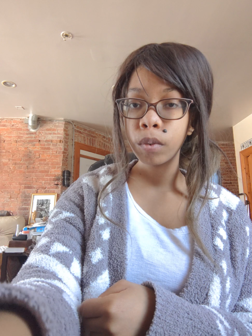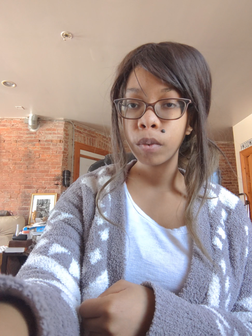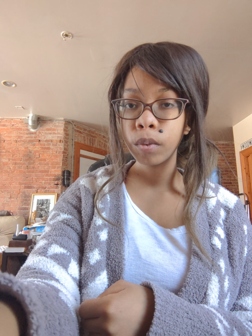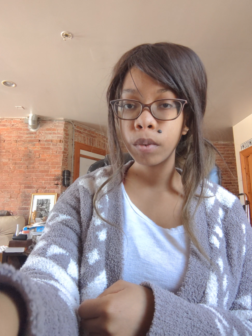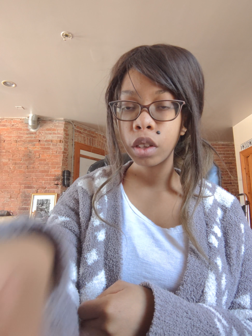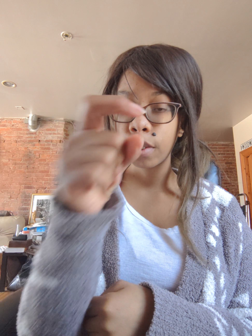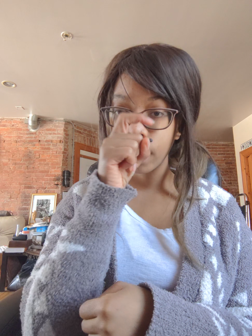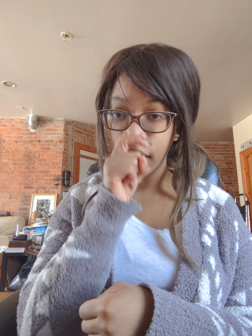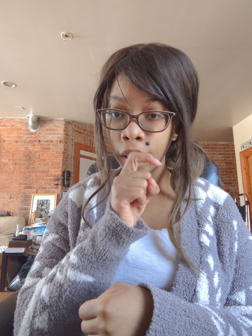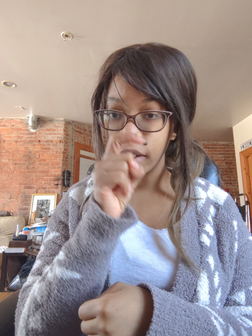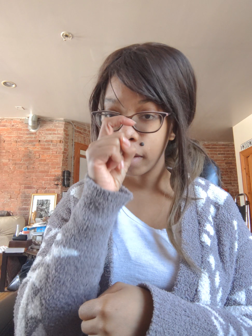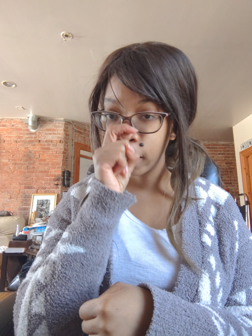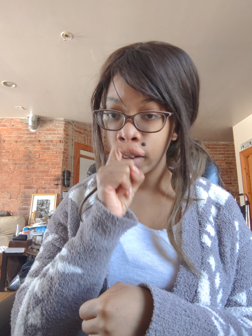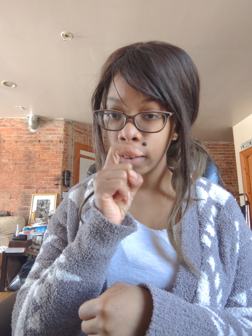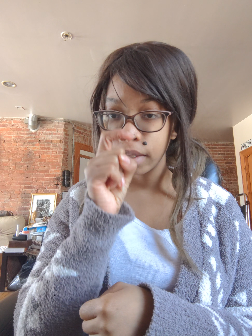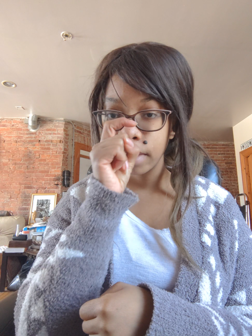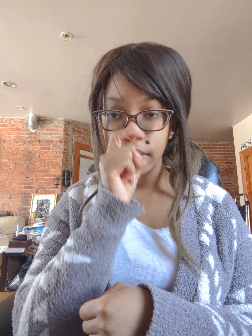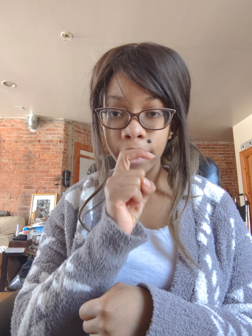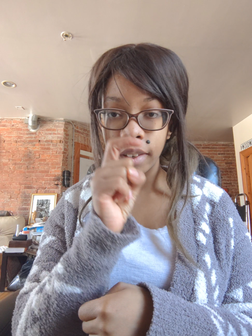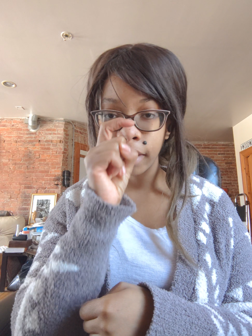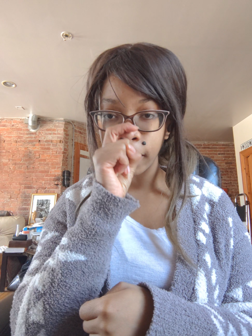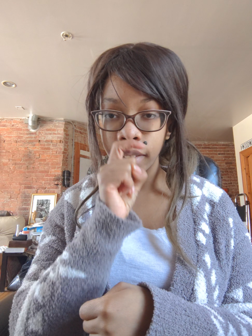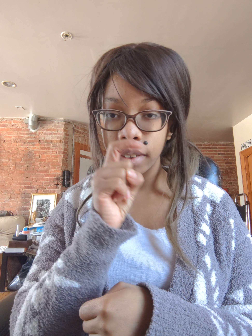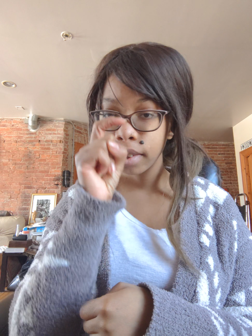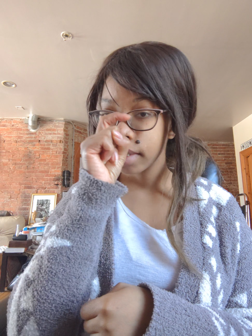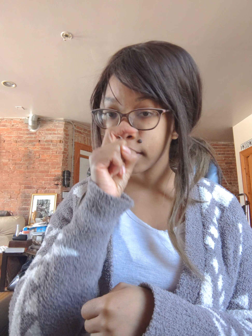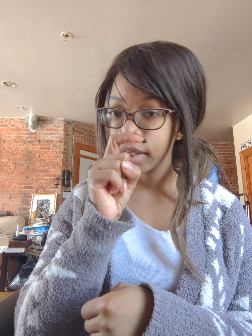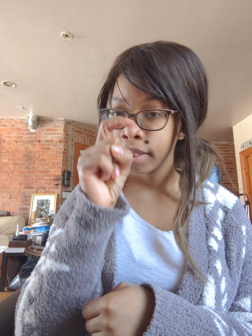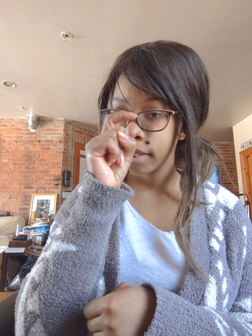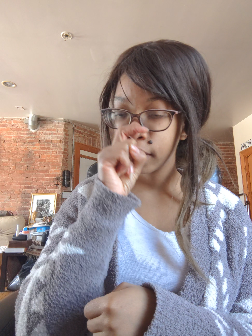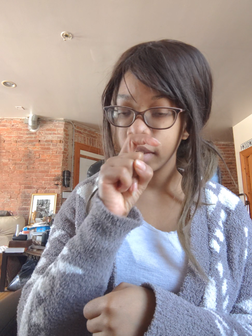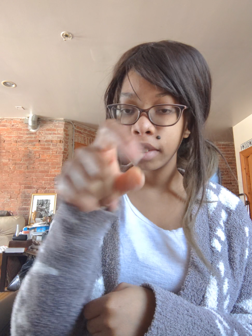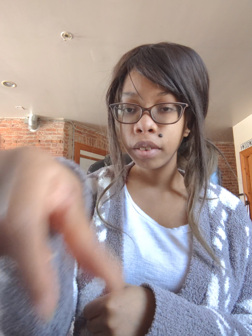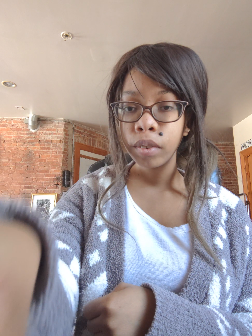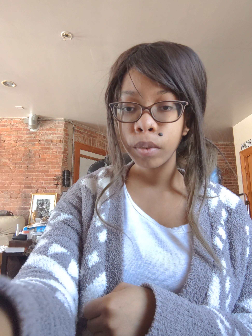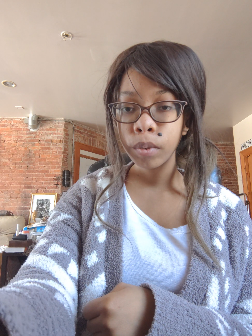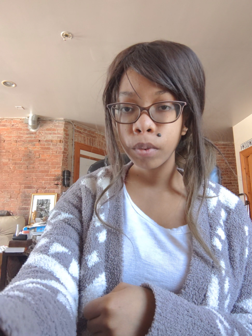doll